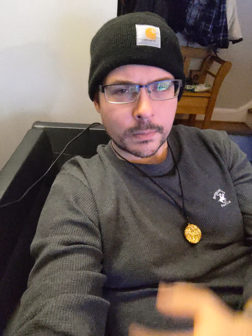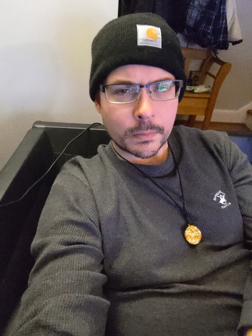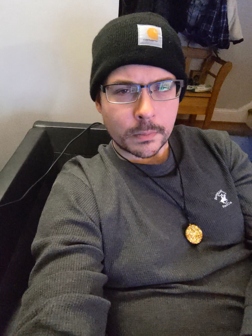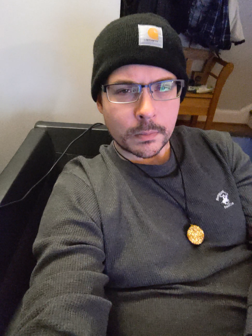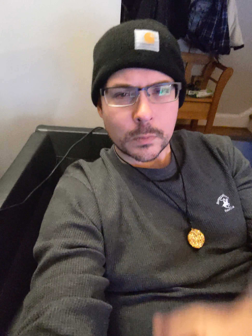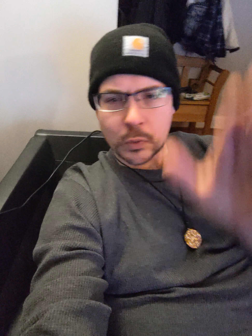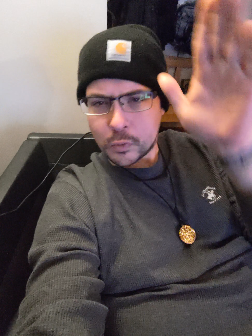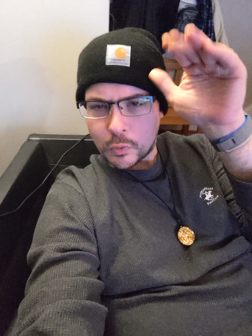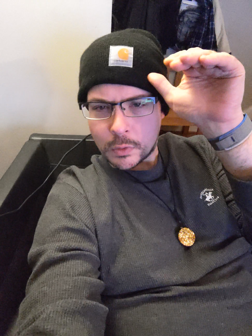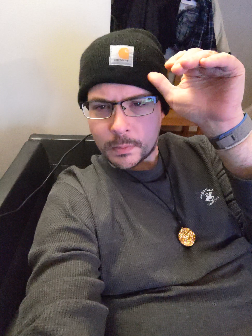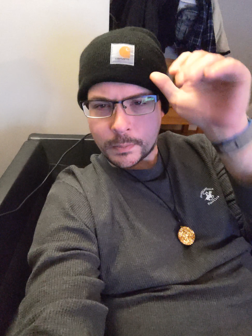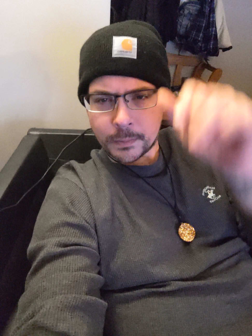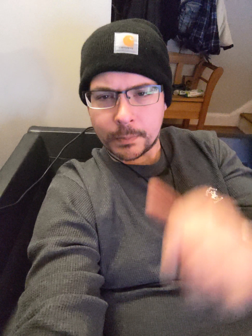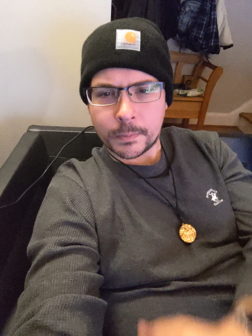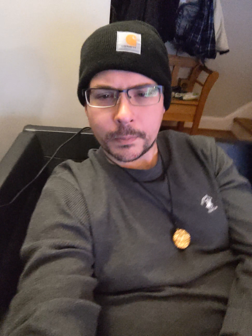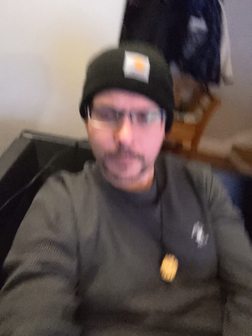donkey